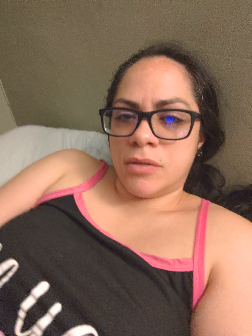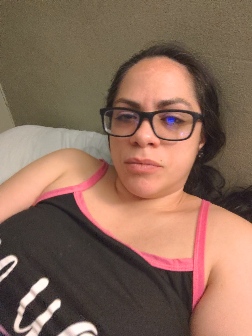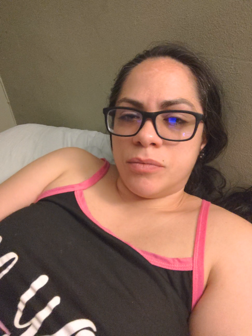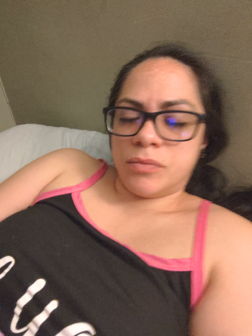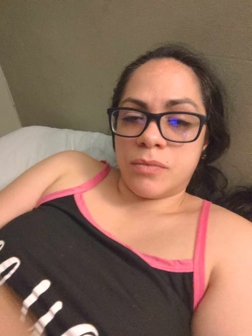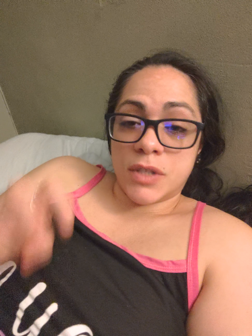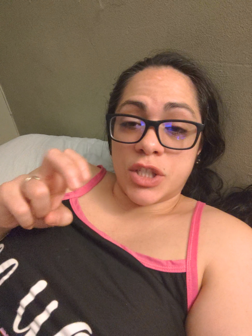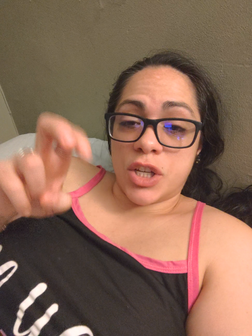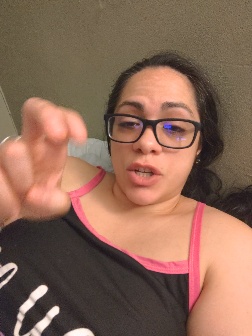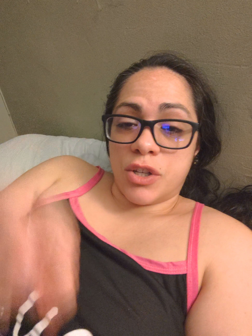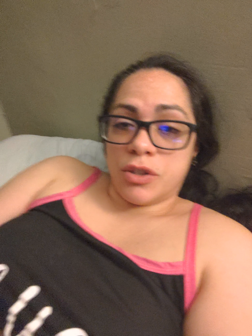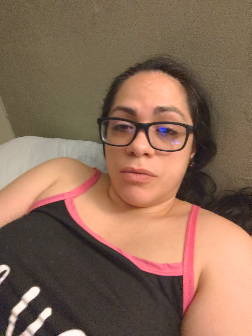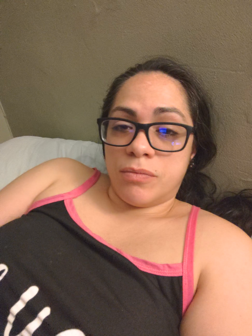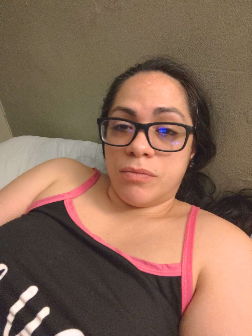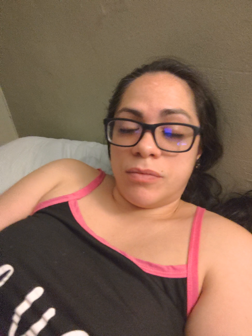stairs